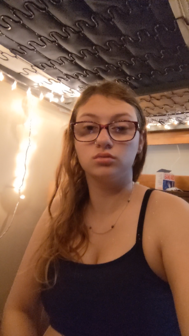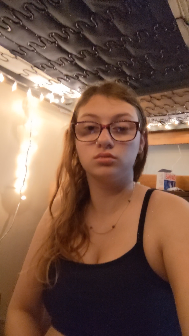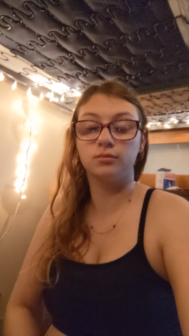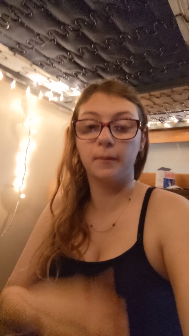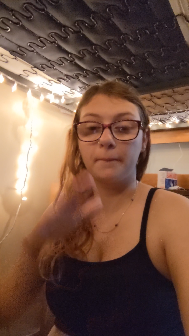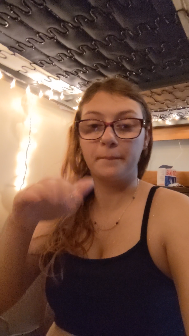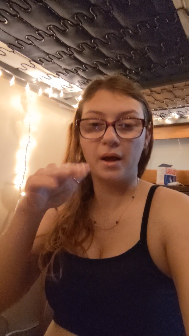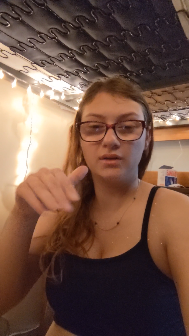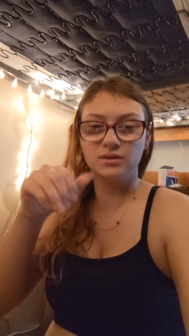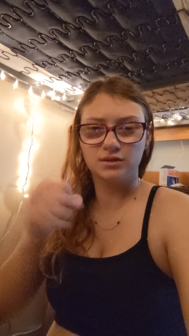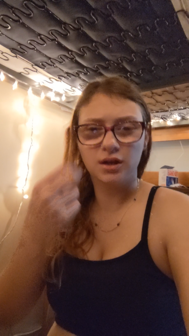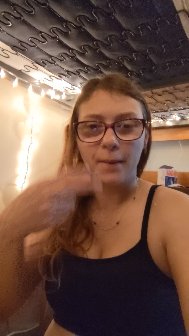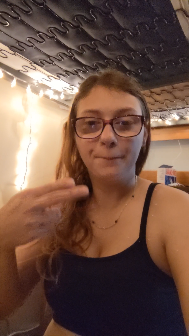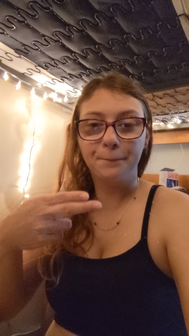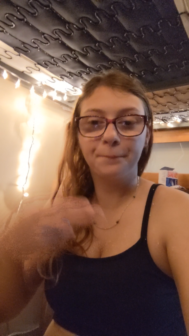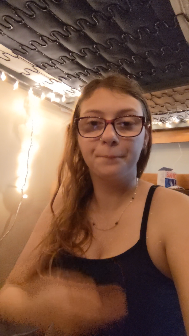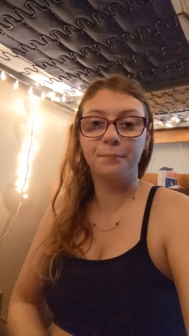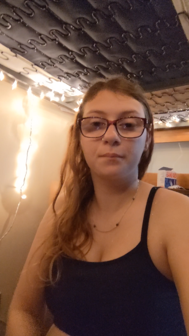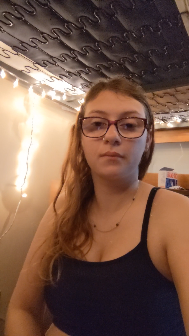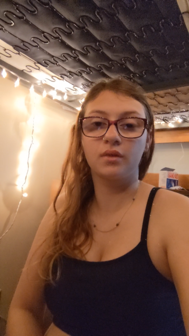pet's name